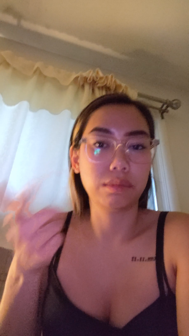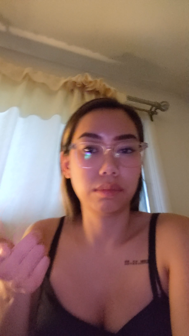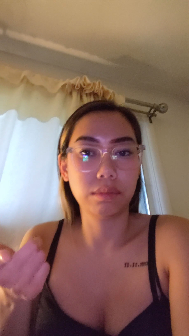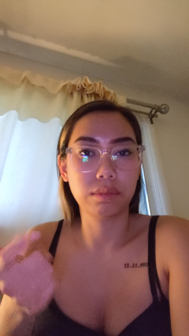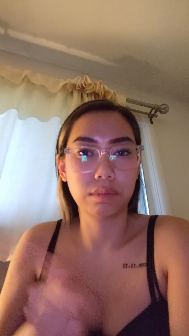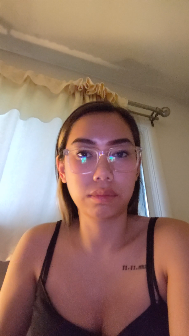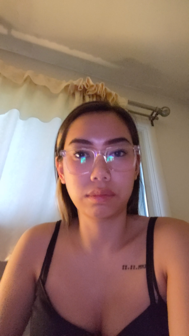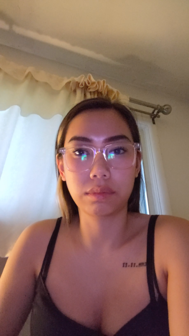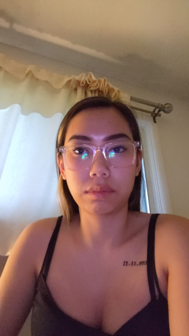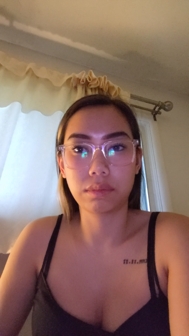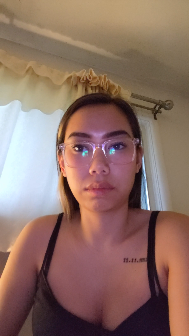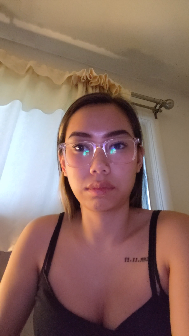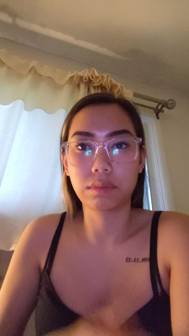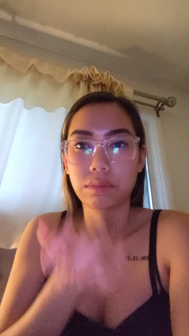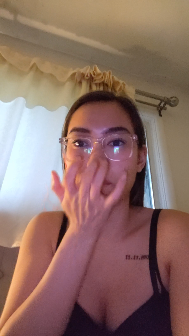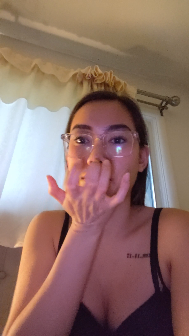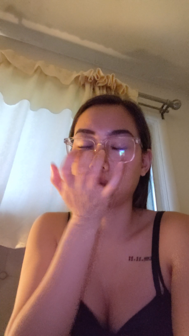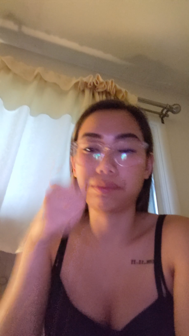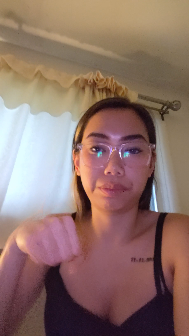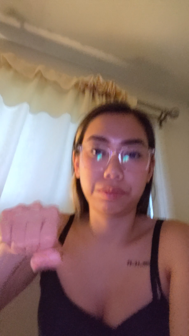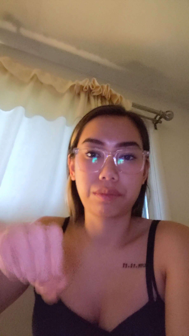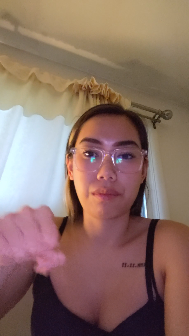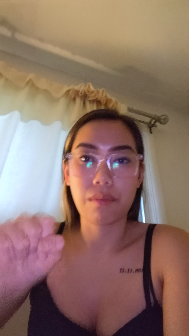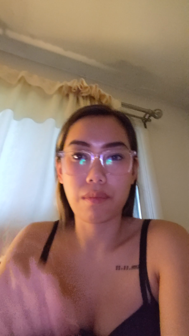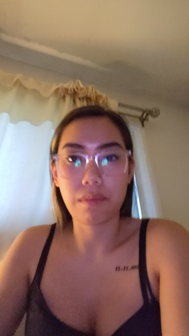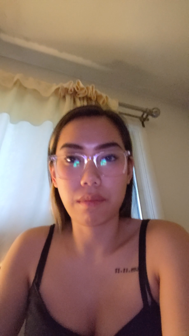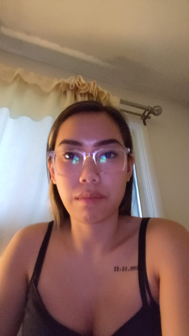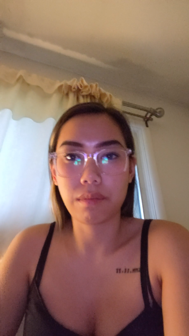lawn mower